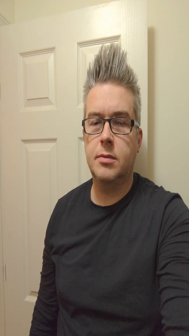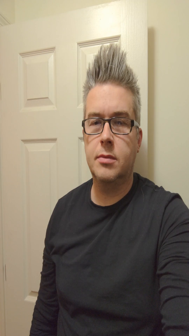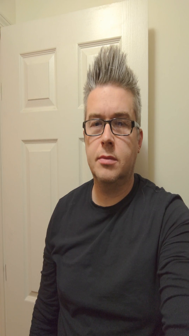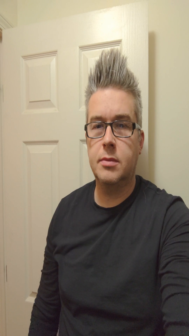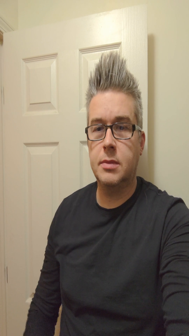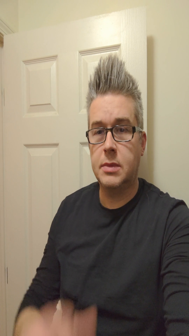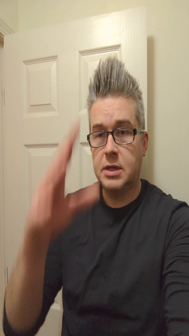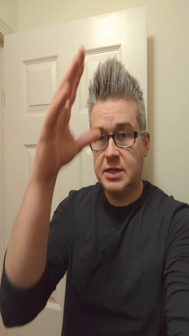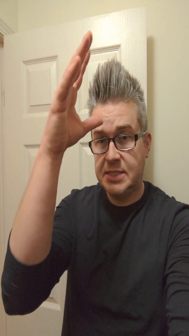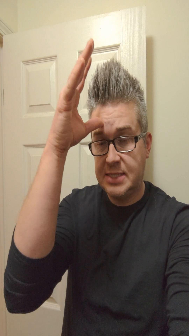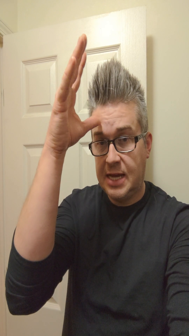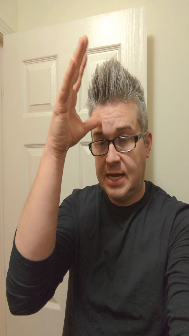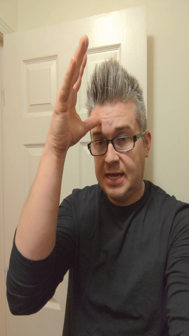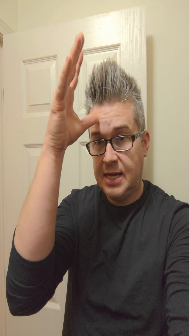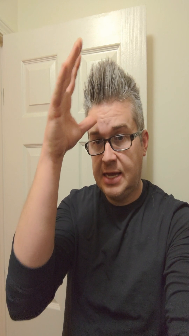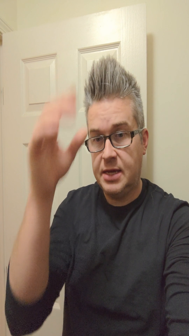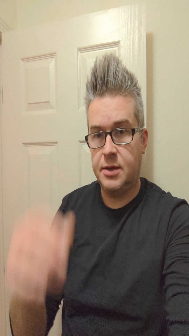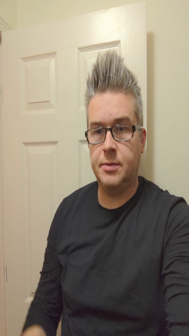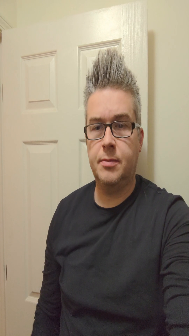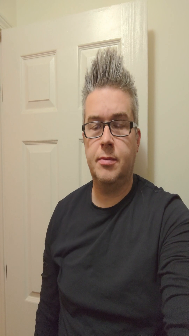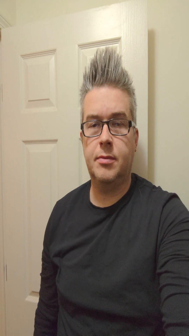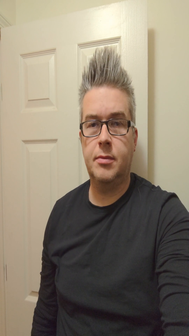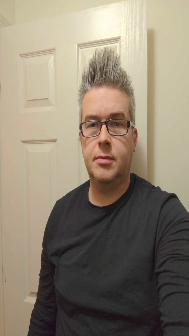dad